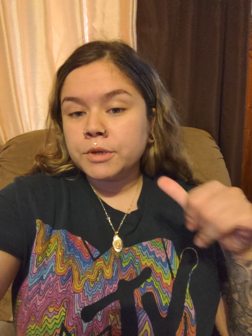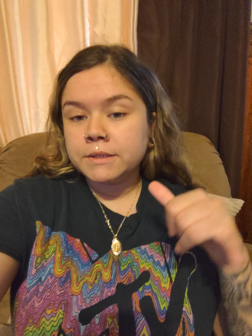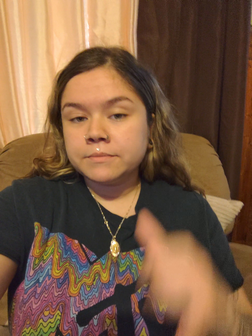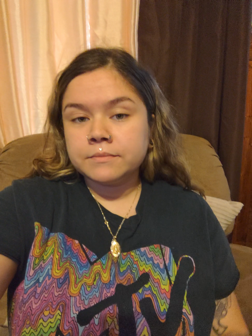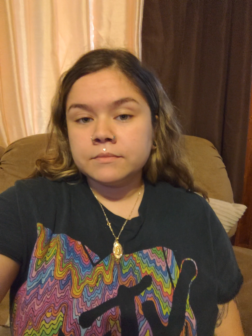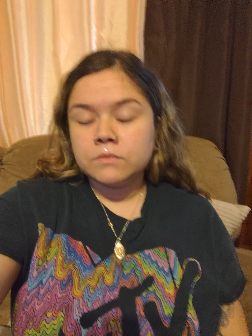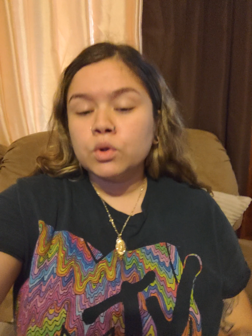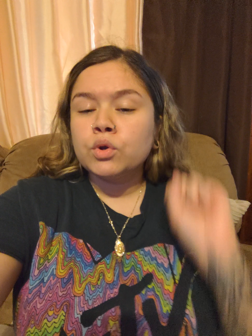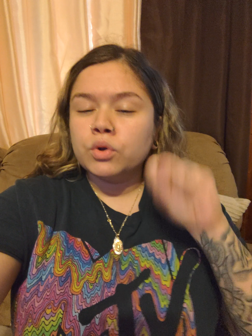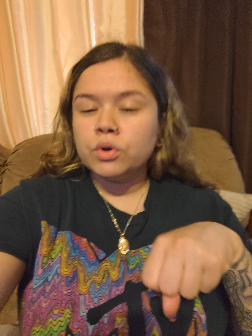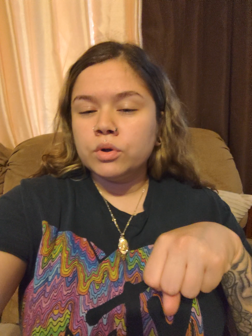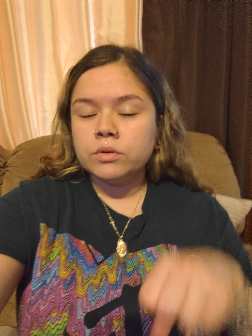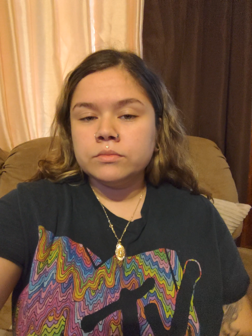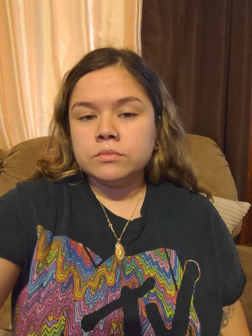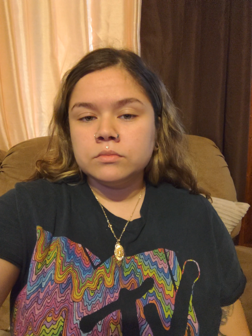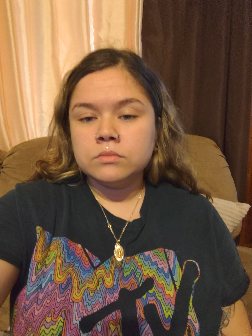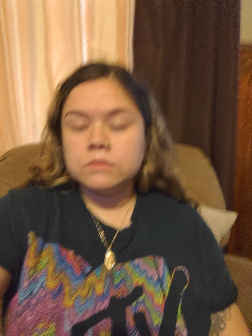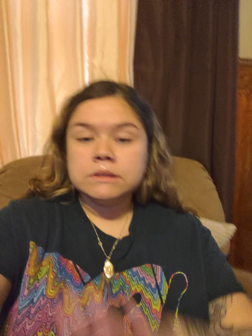could